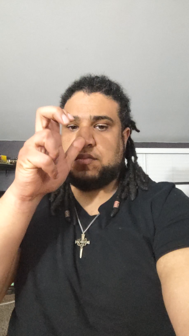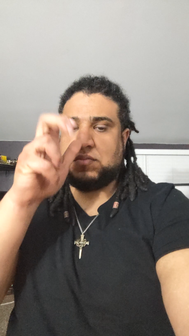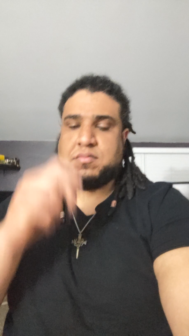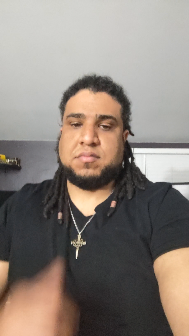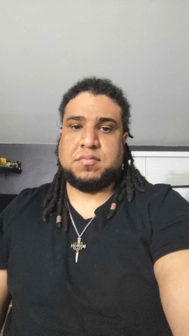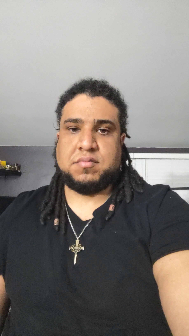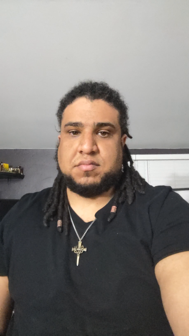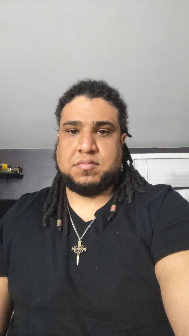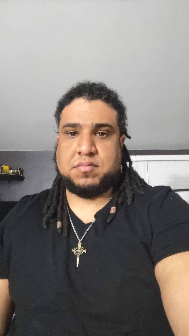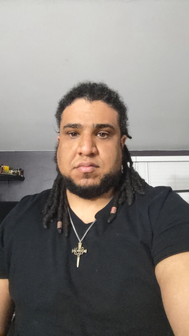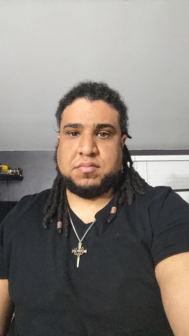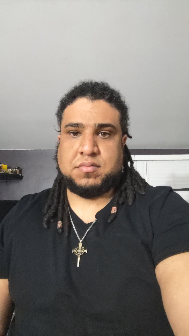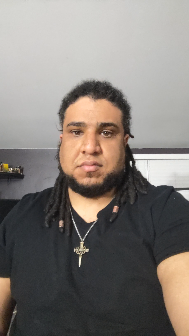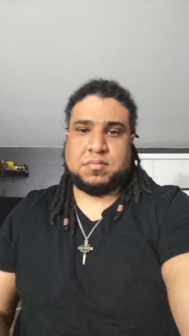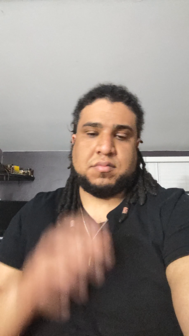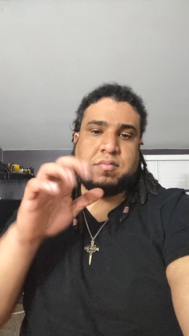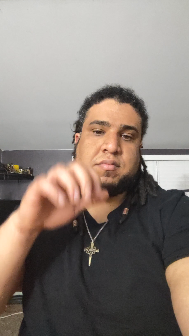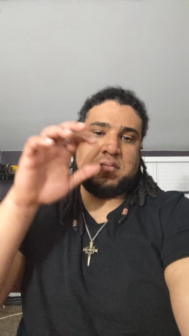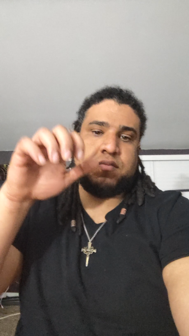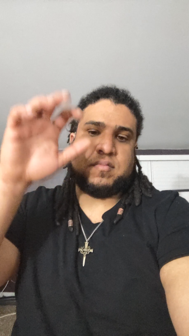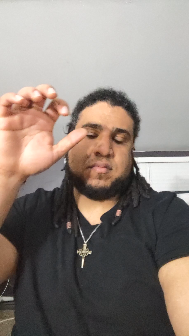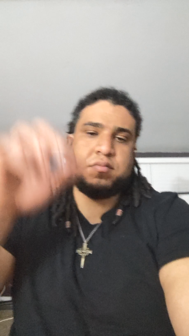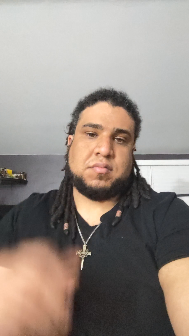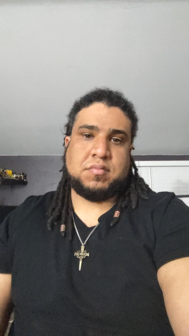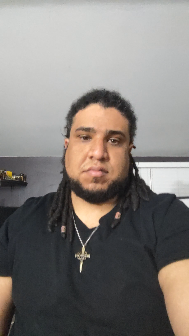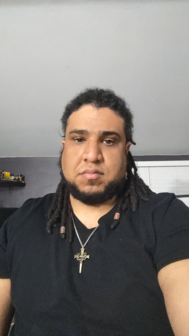climb